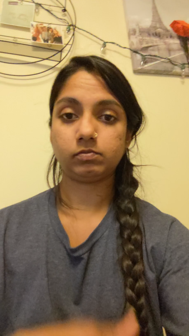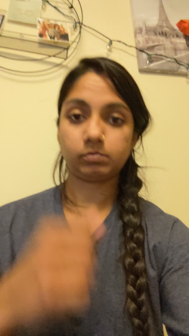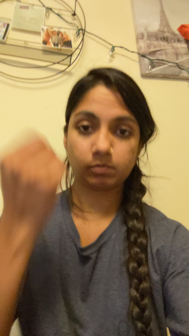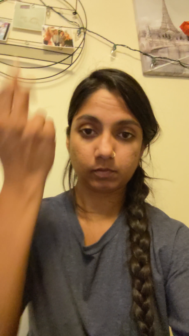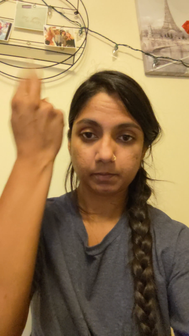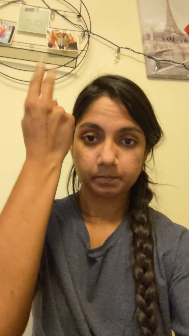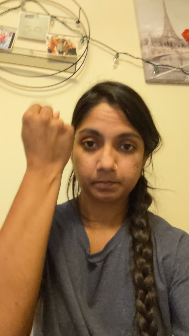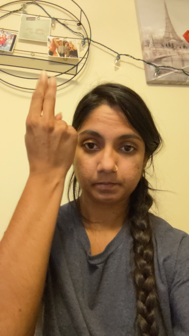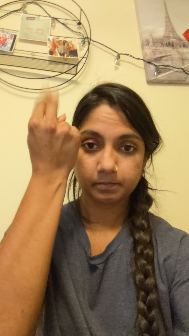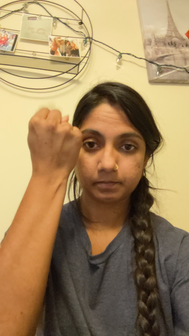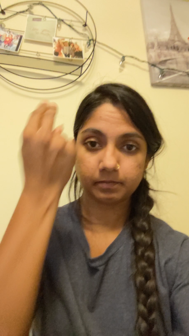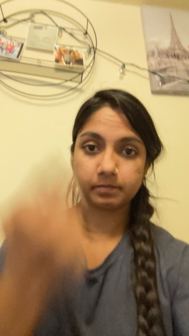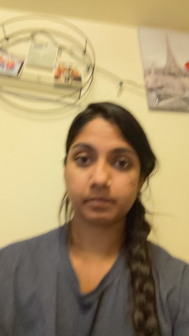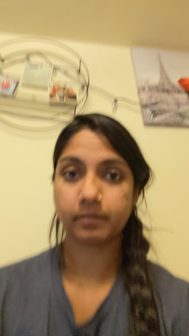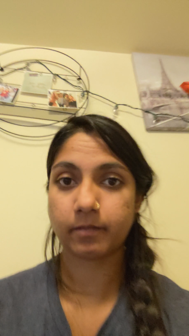rabbit